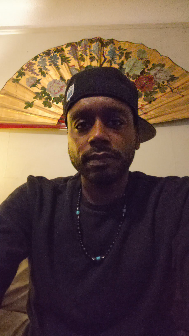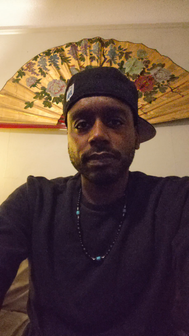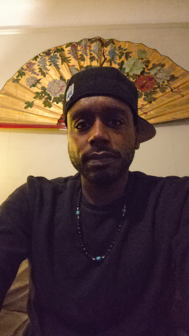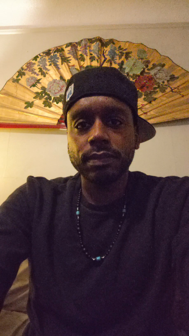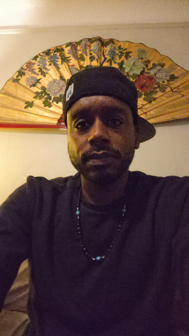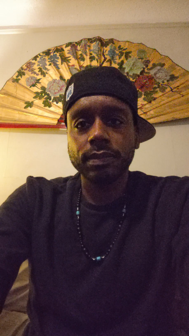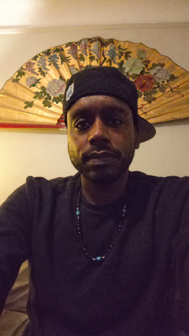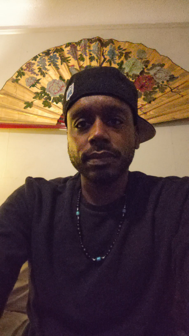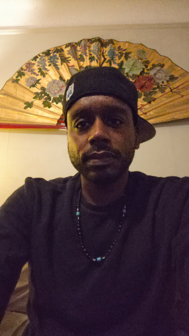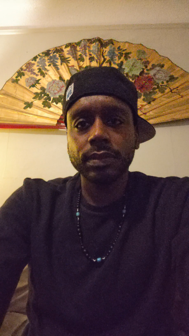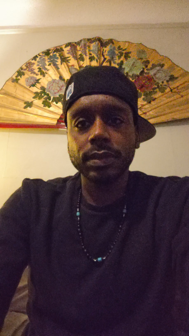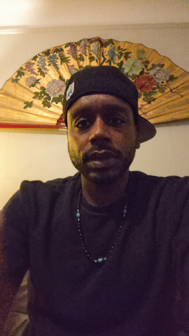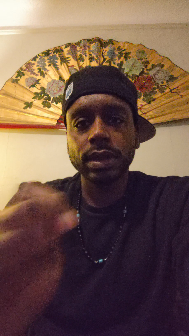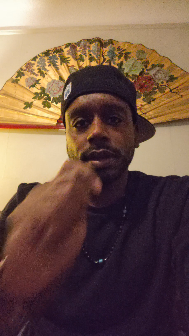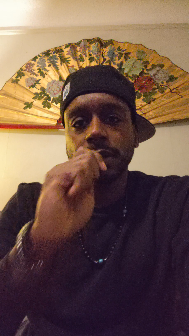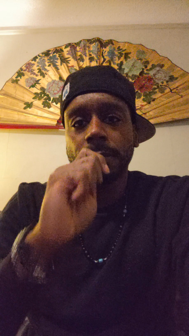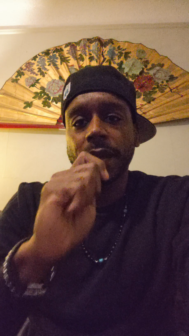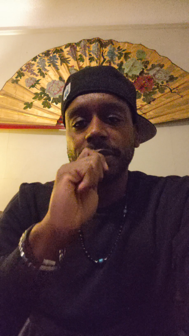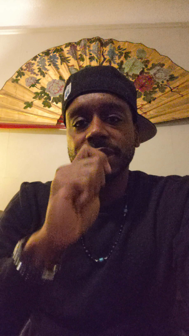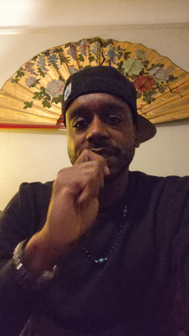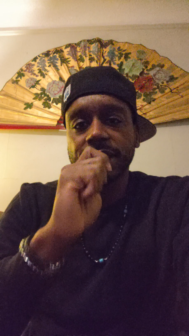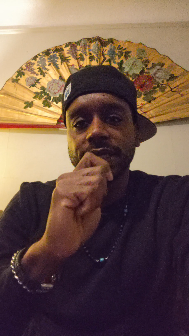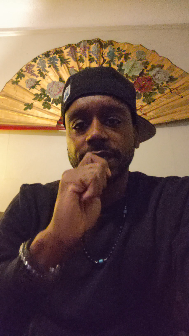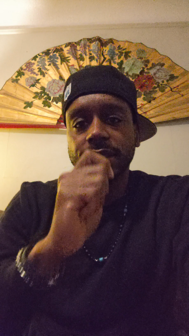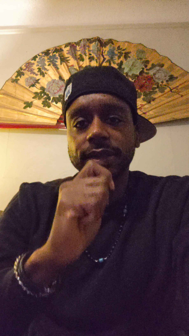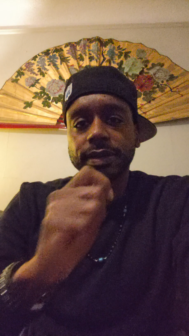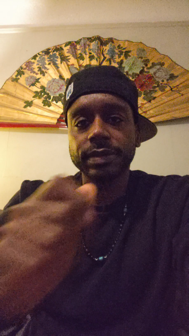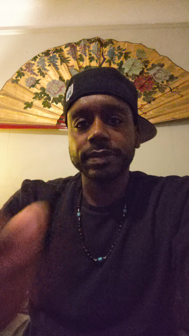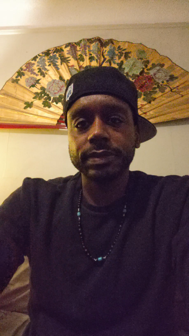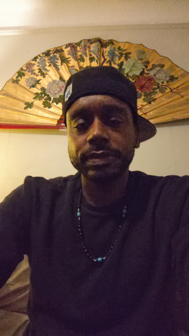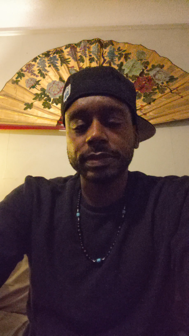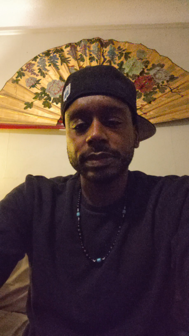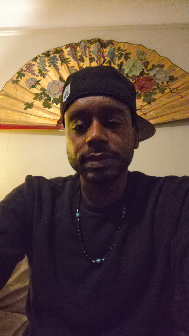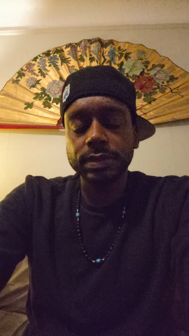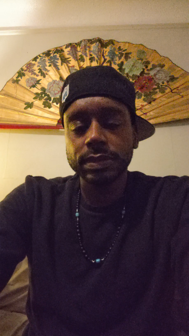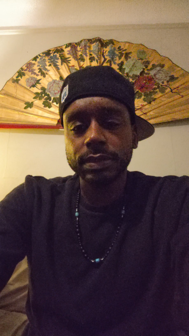popsicle